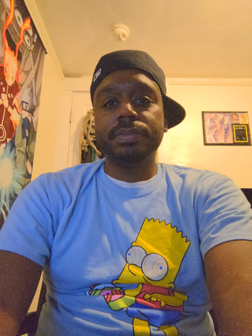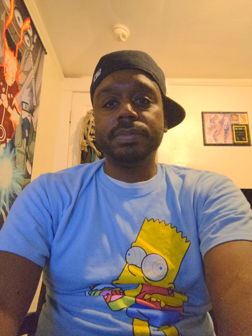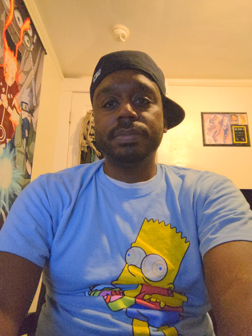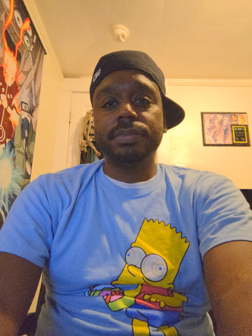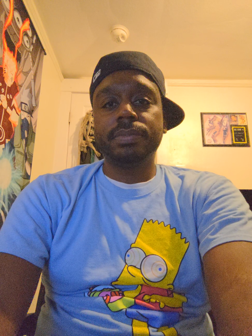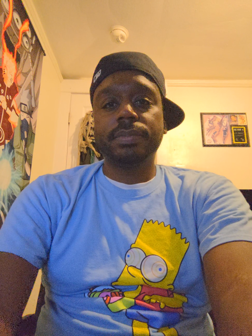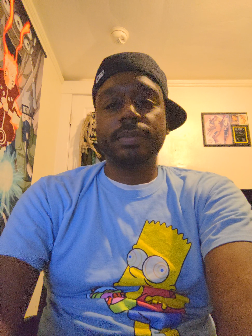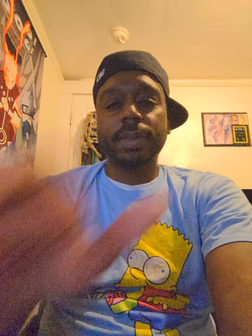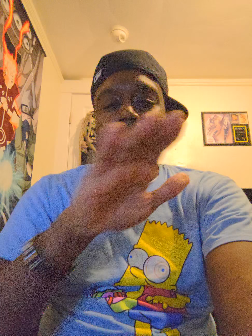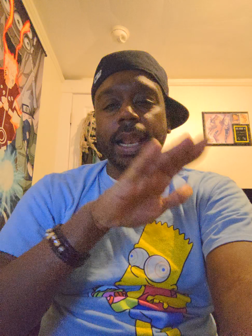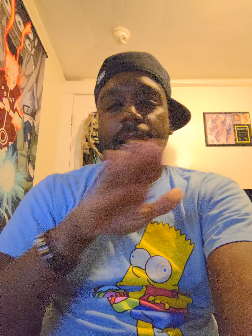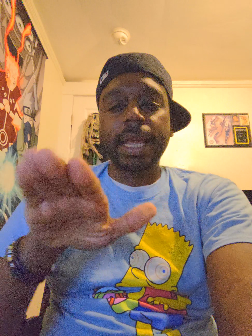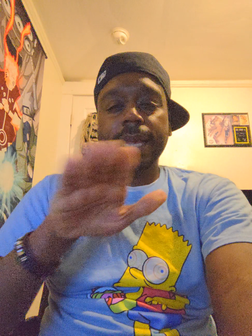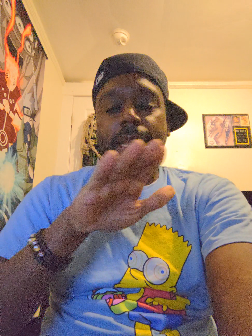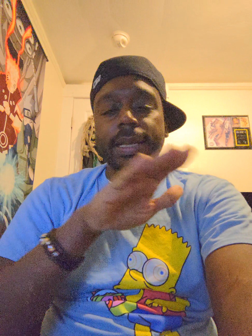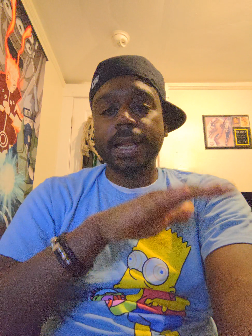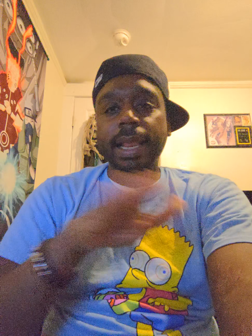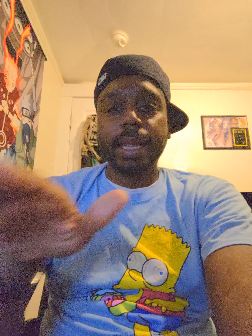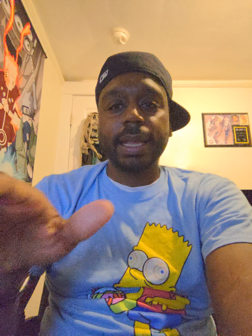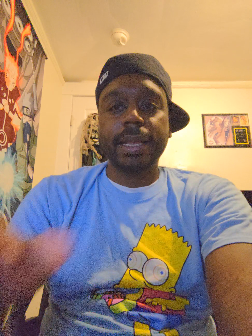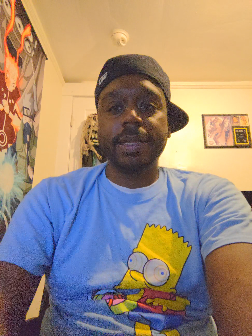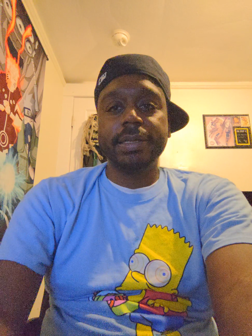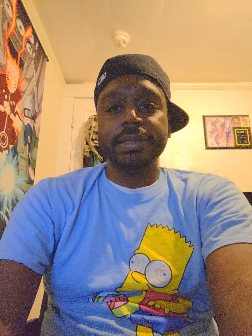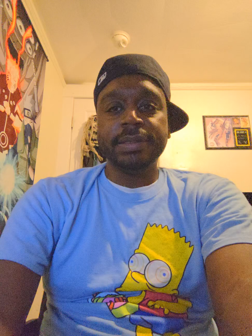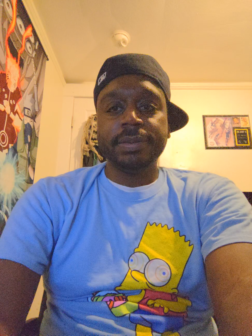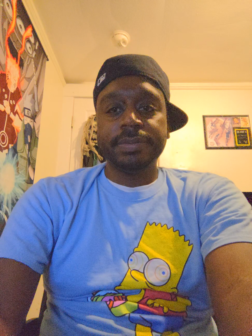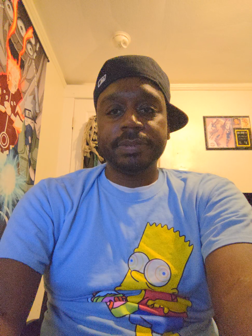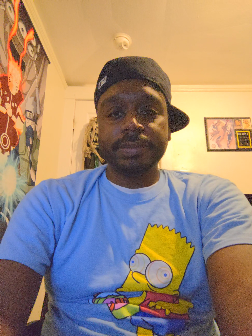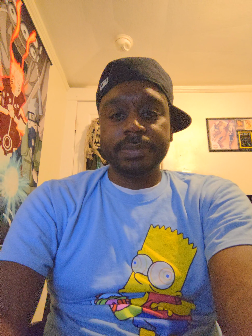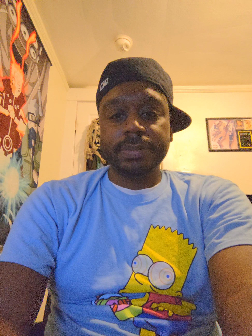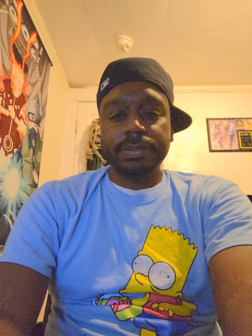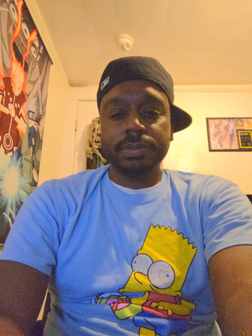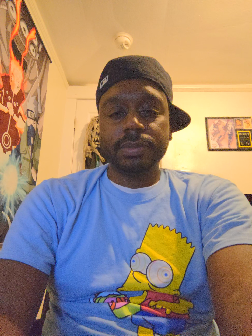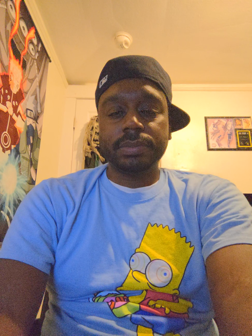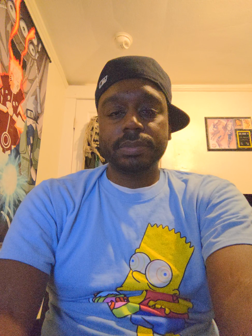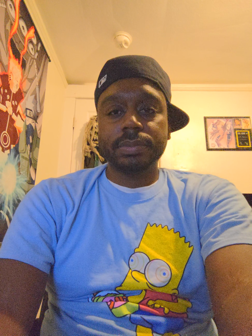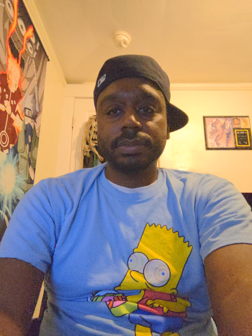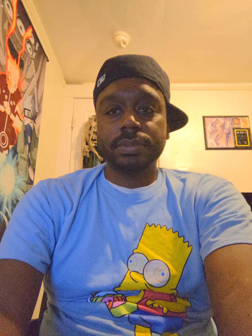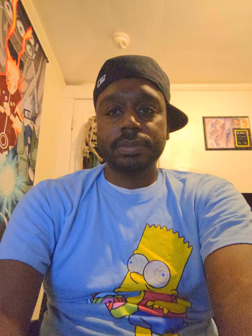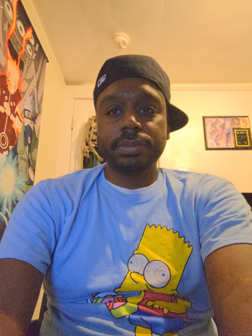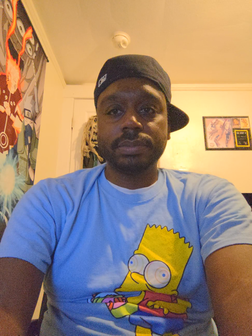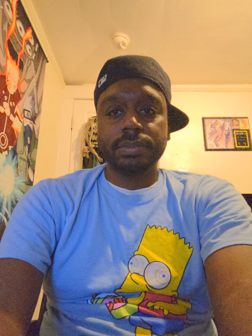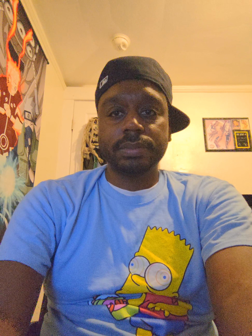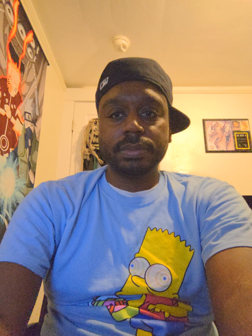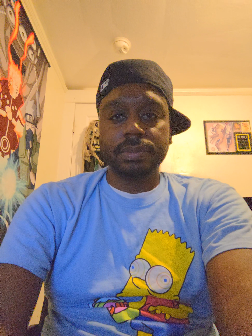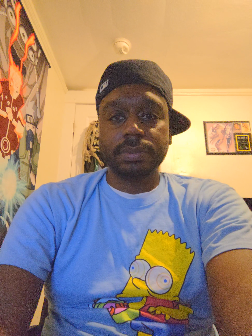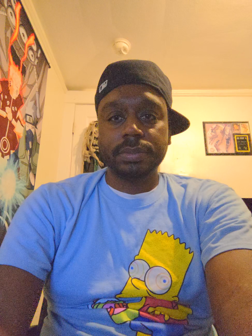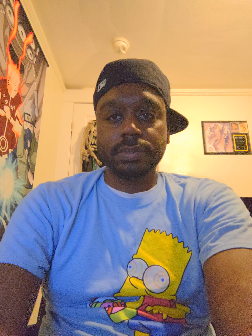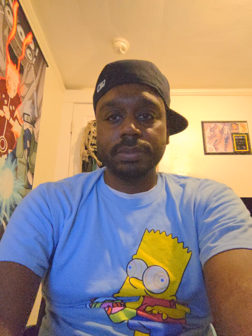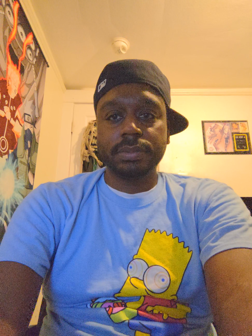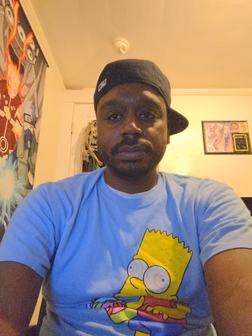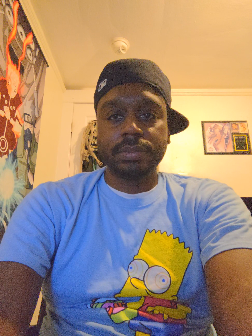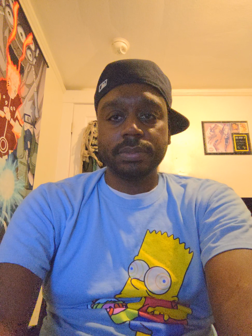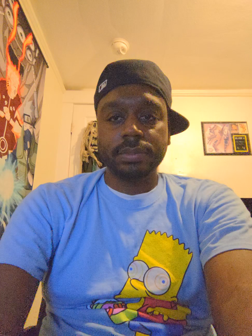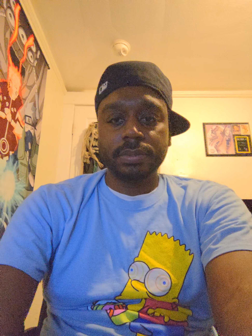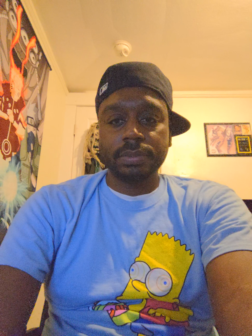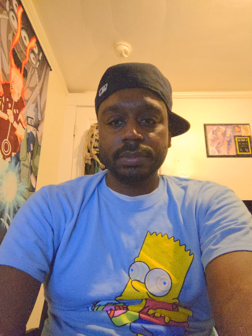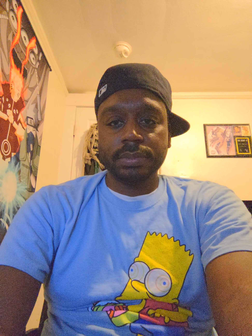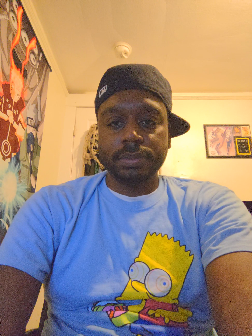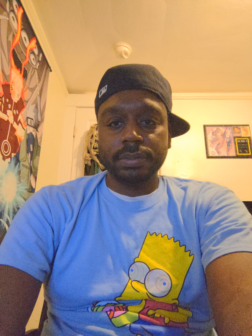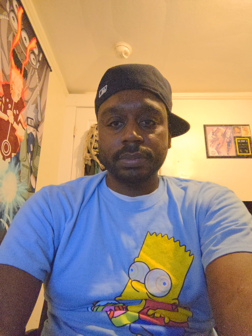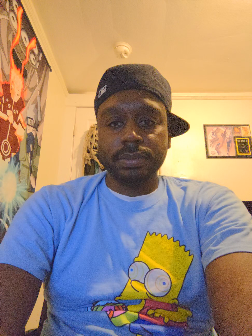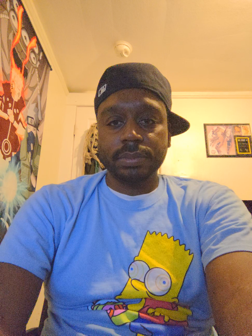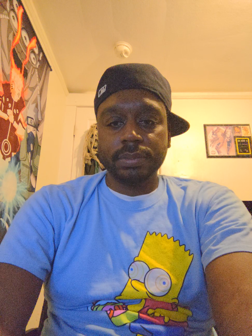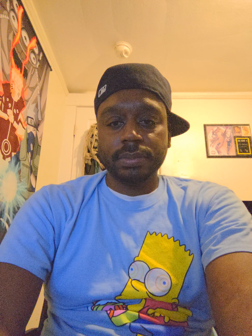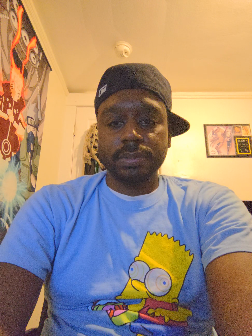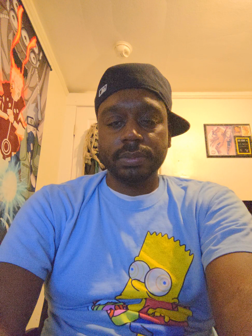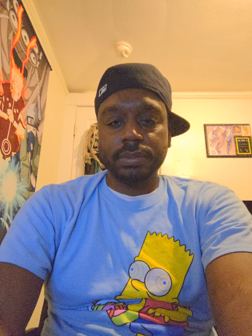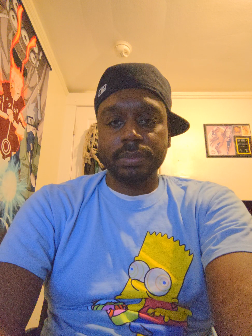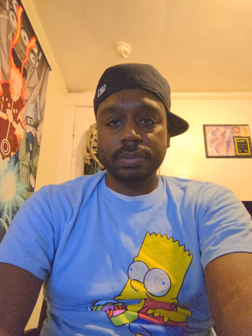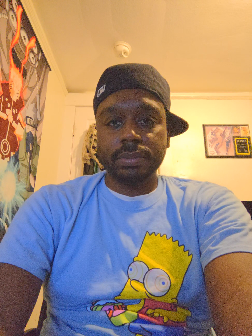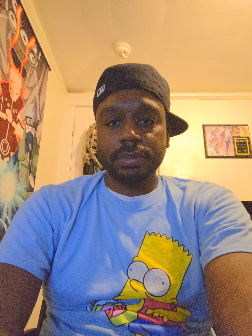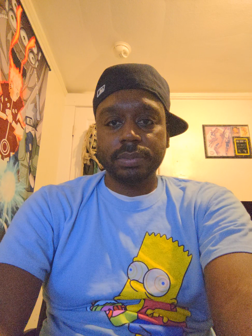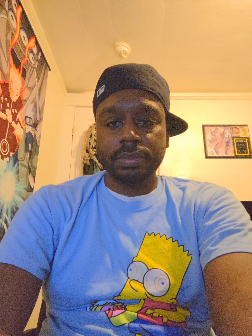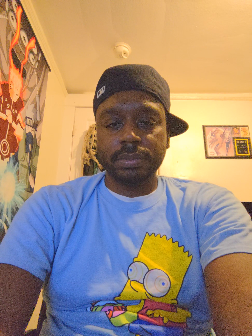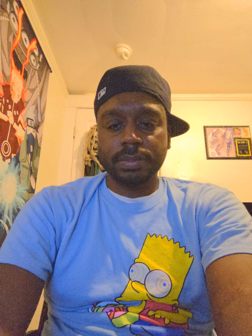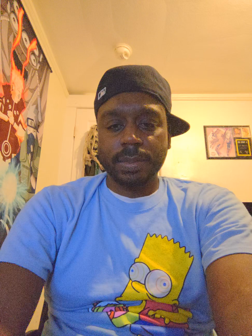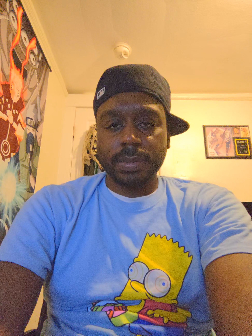clean